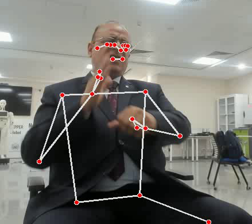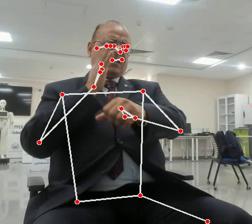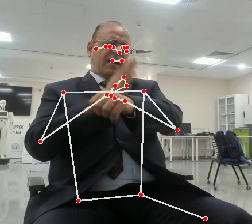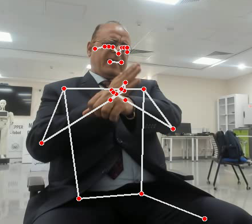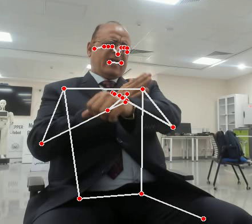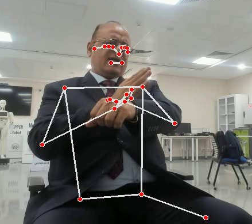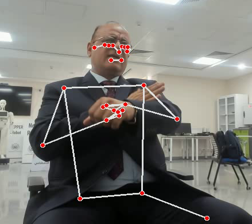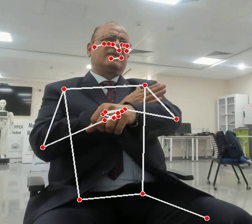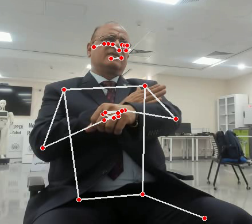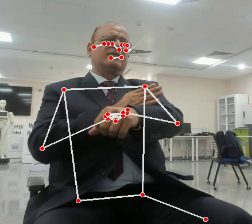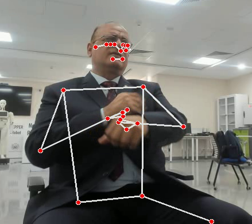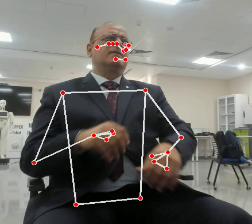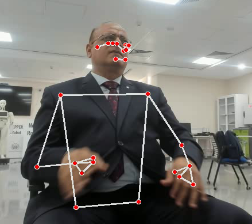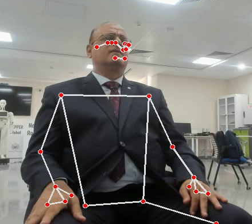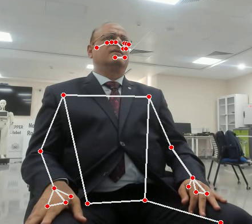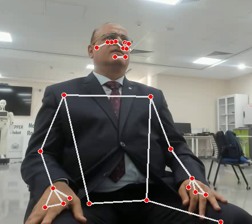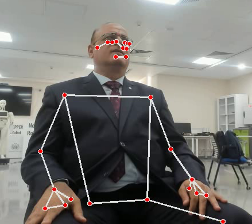t3ban